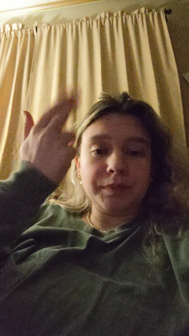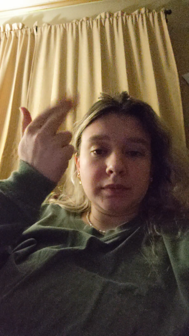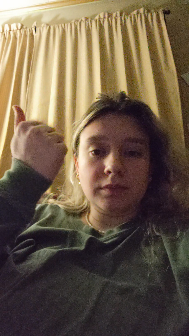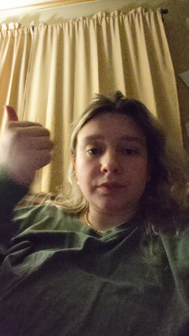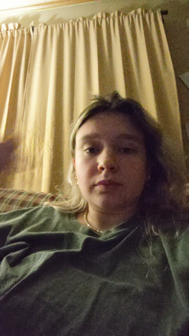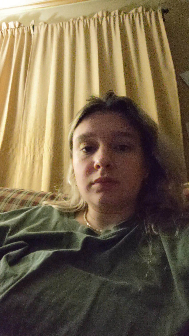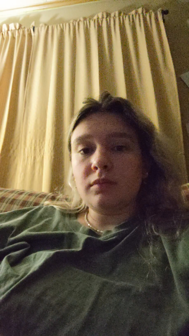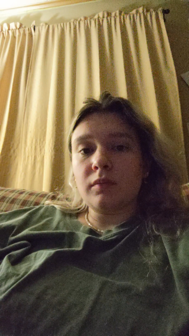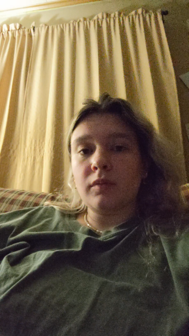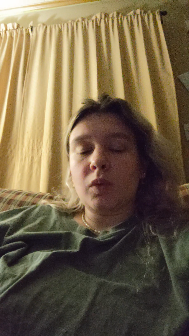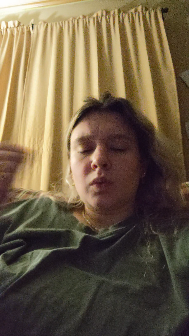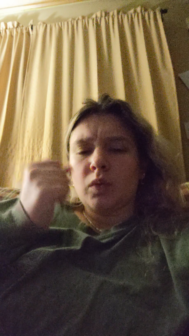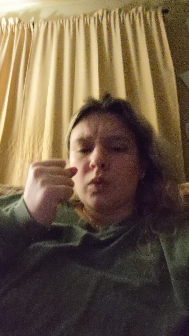cold